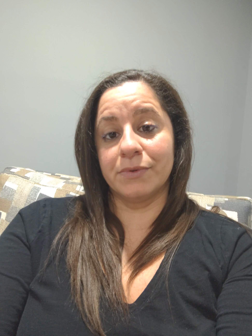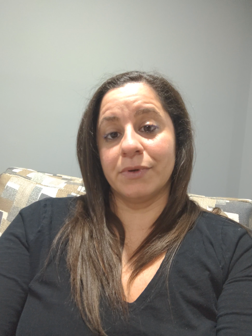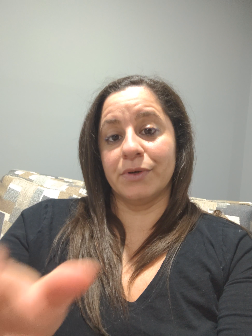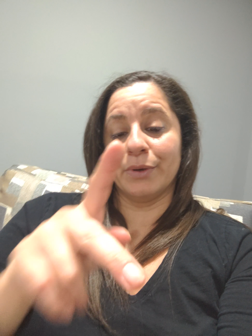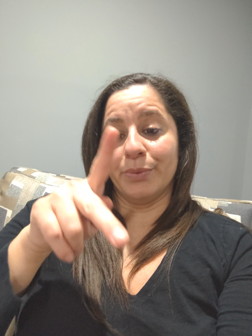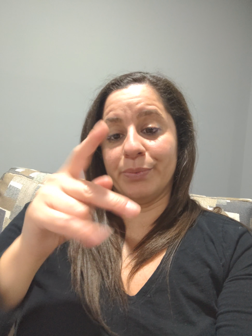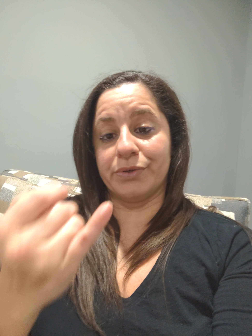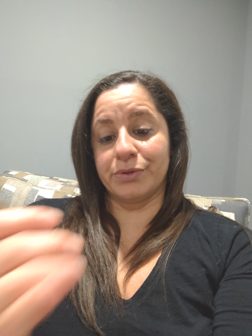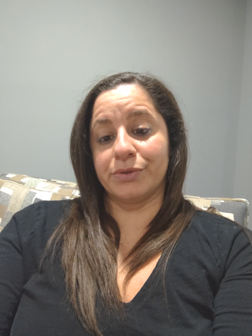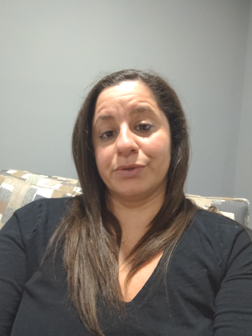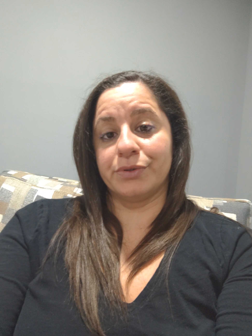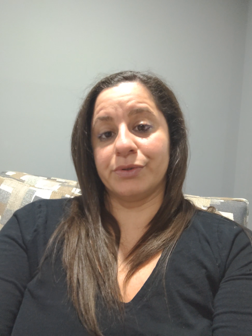pajamas